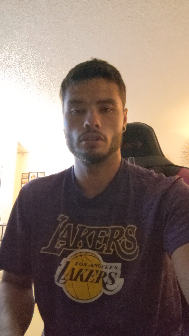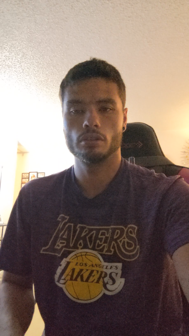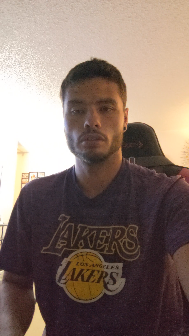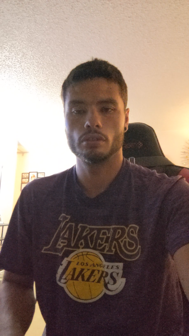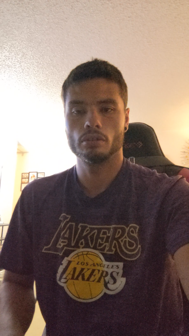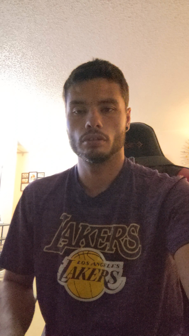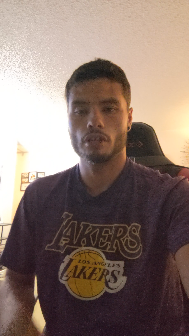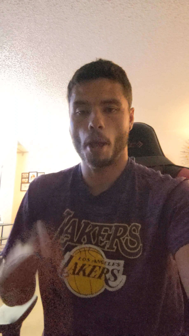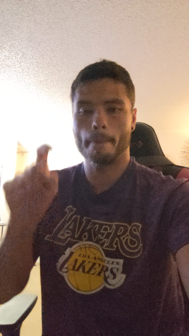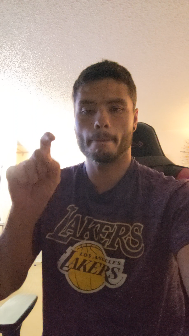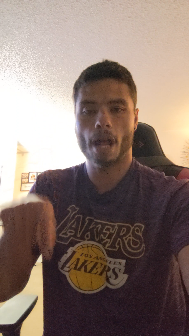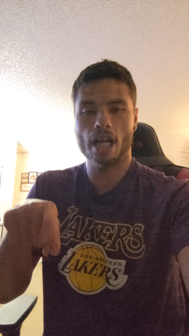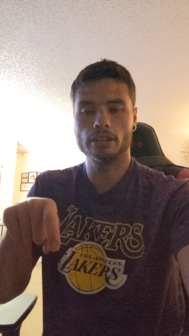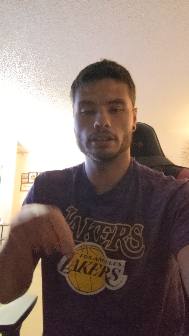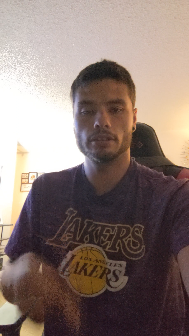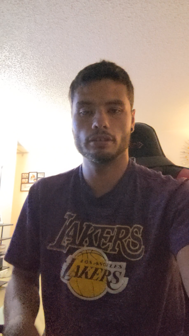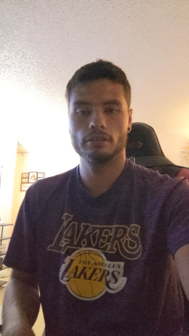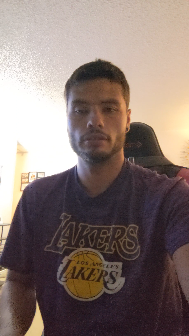must